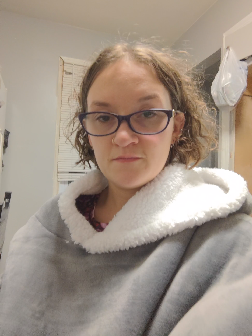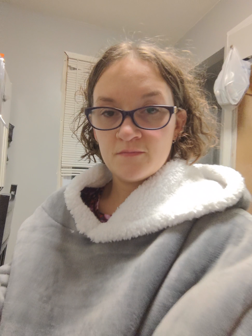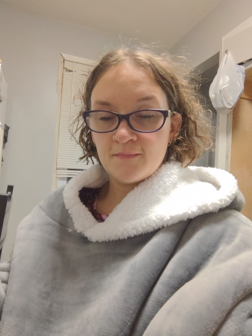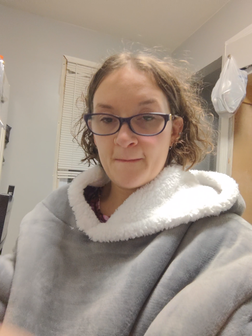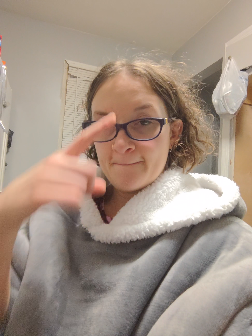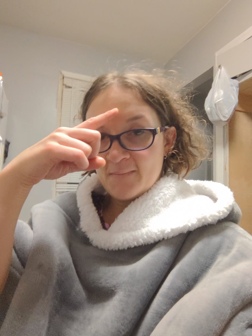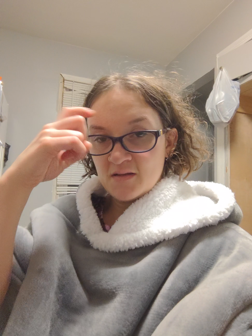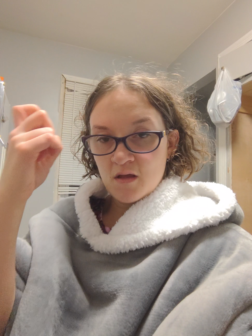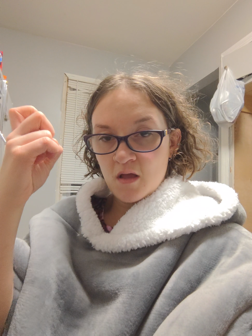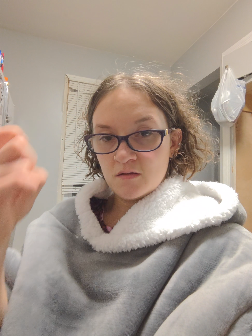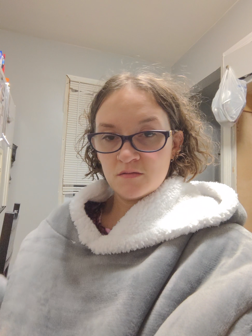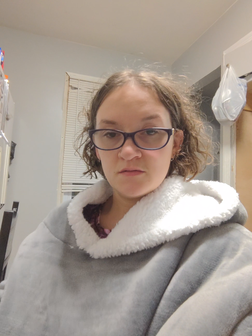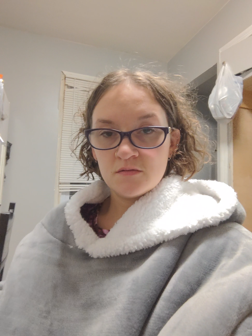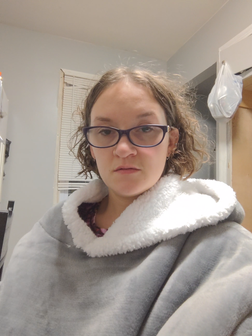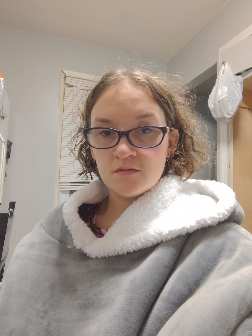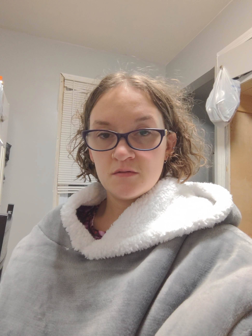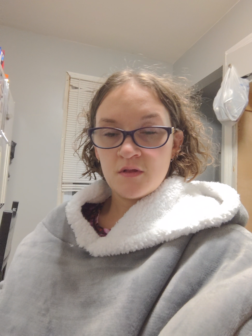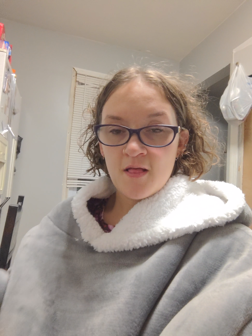because